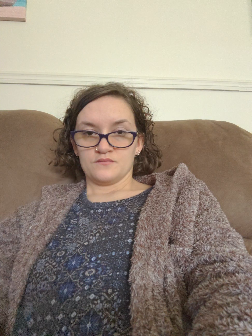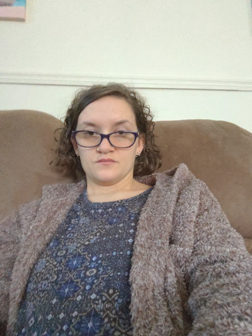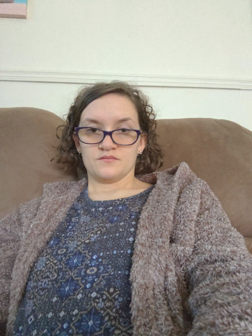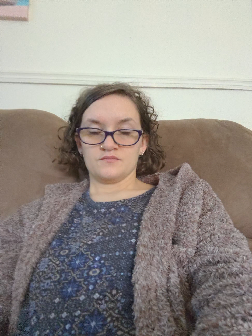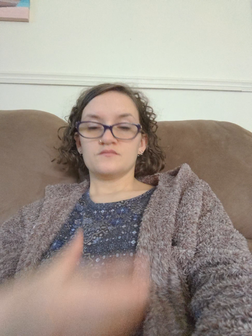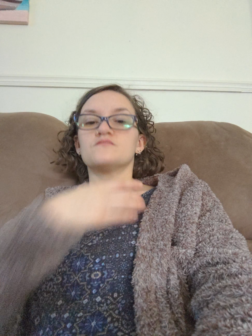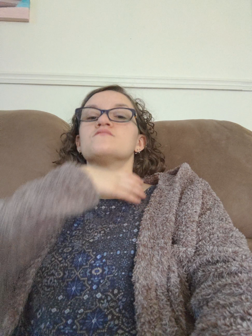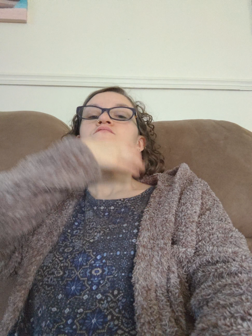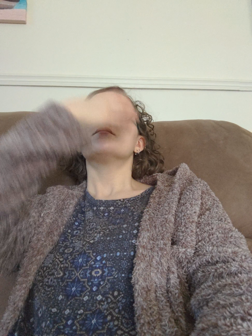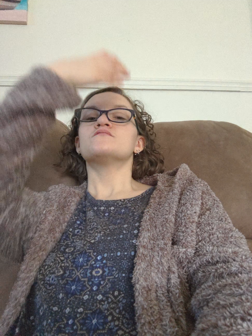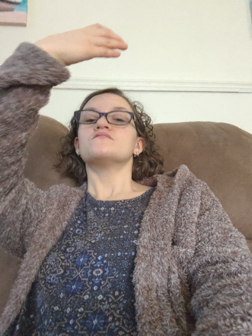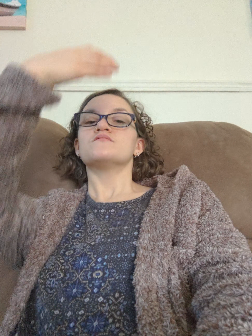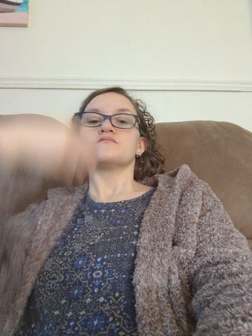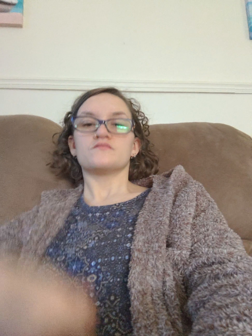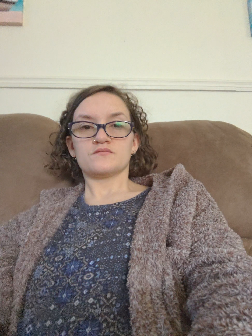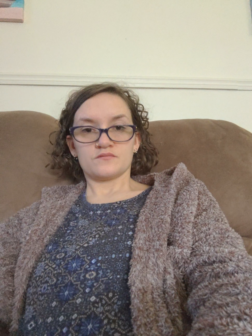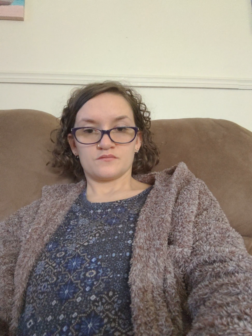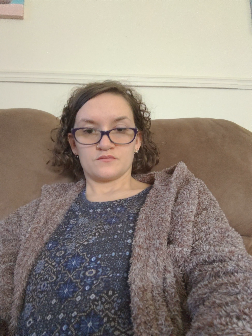giraffe